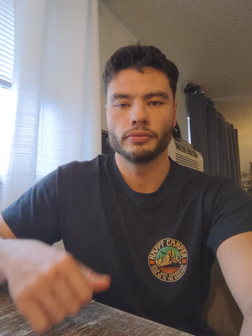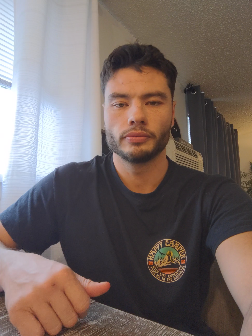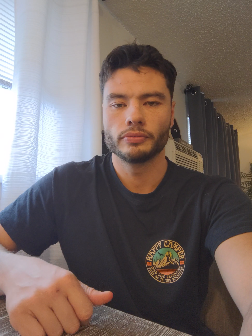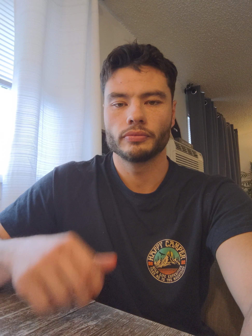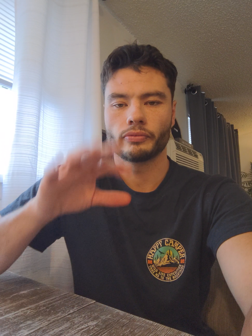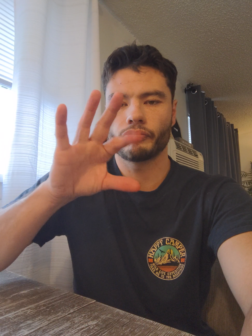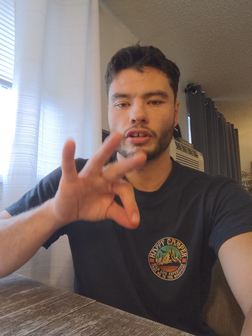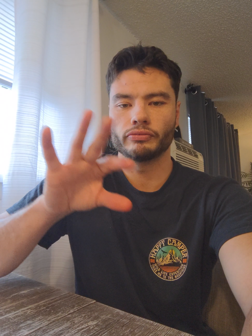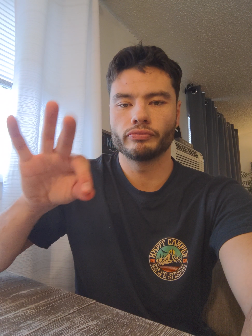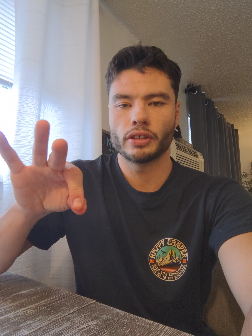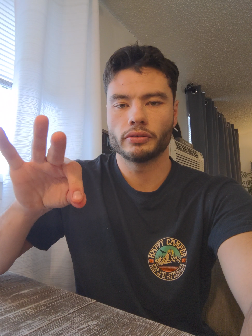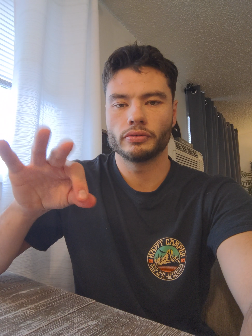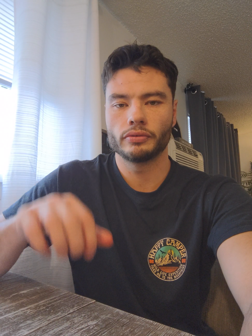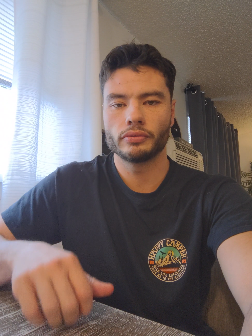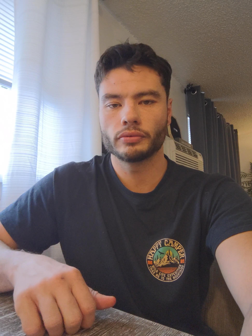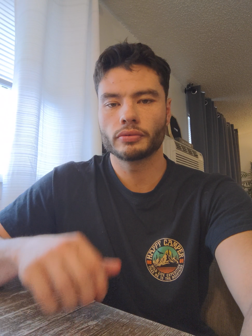french fries